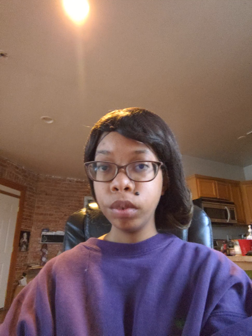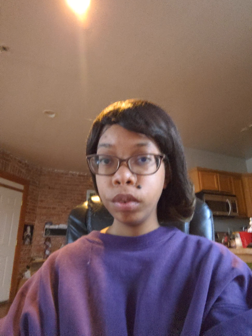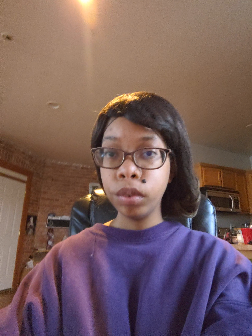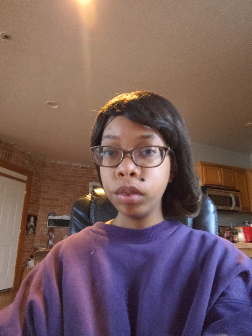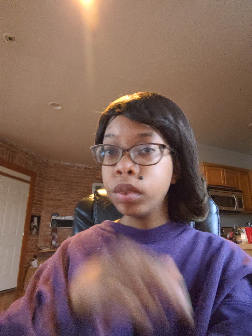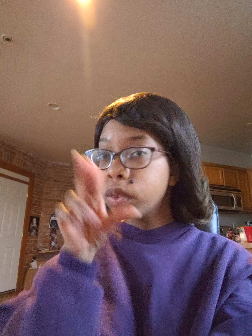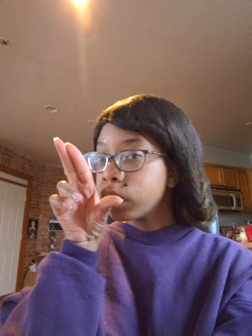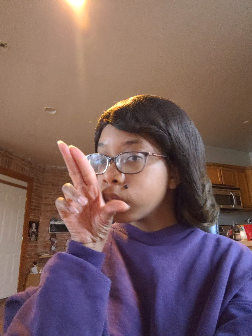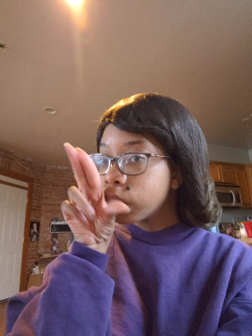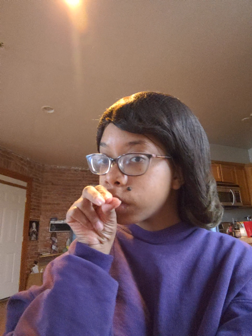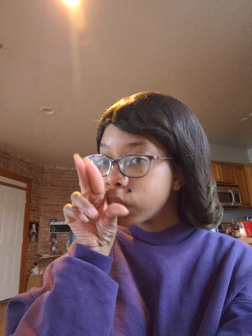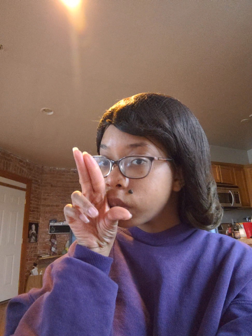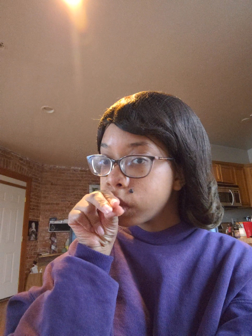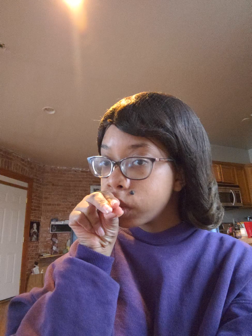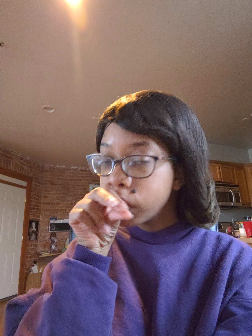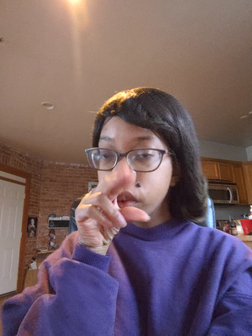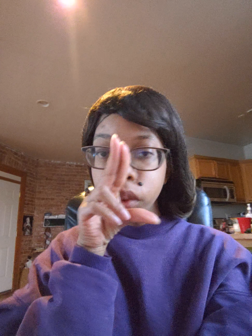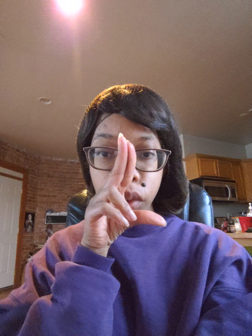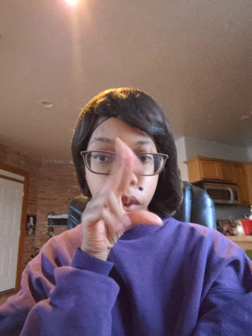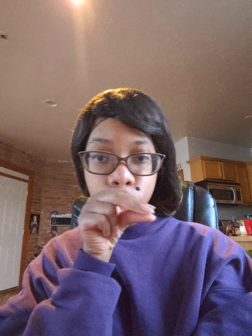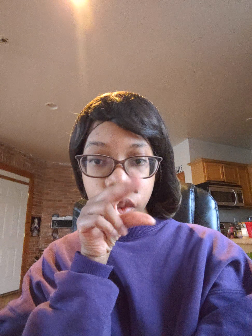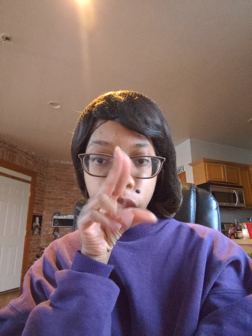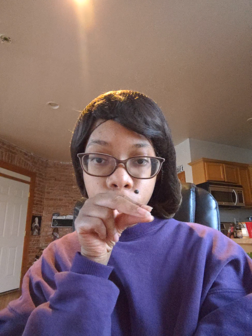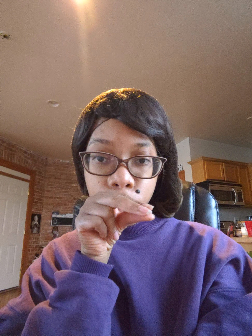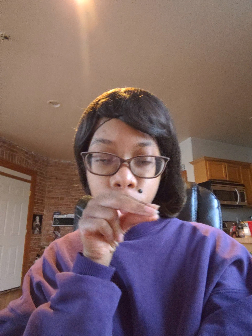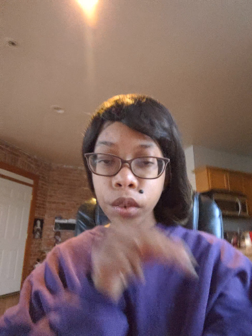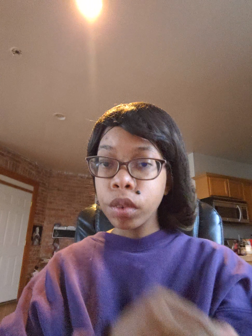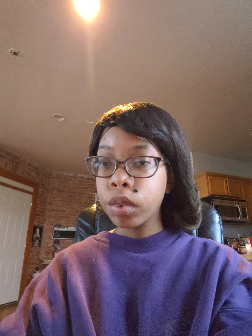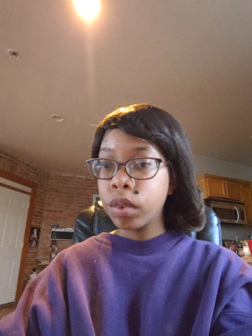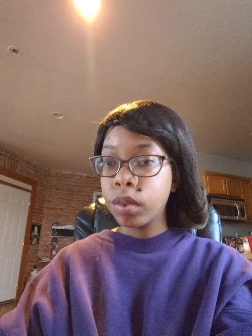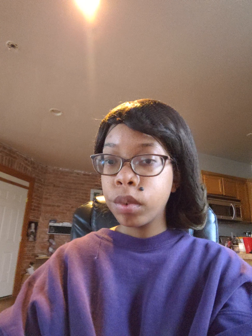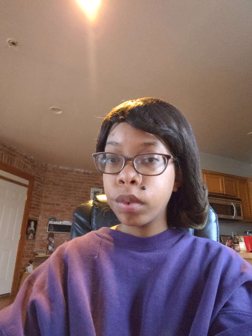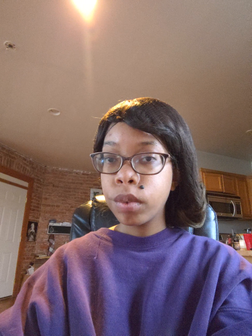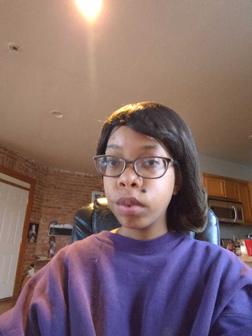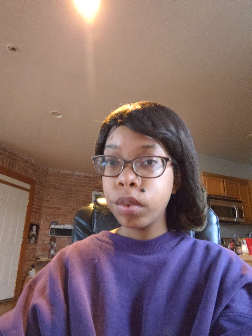duck